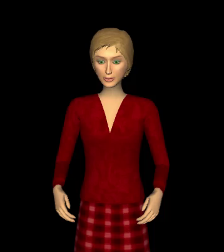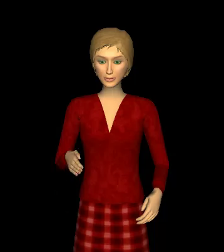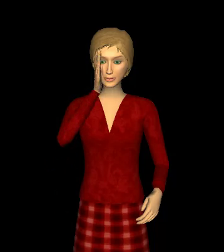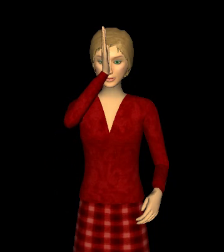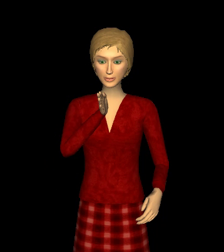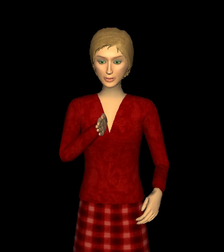مباشرة